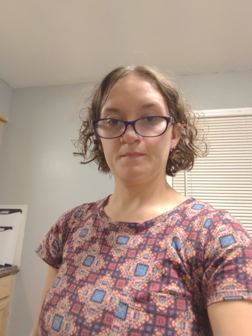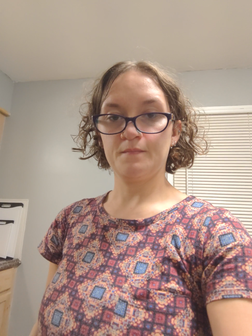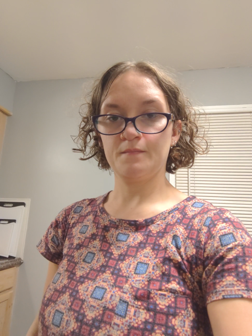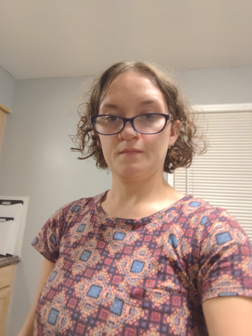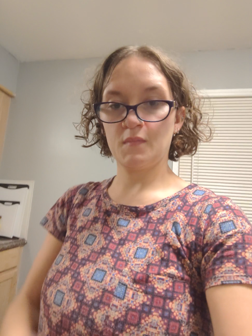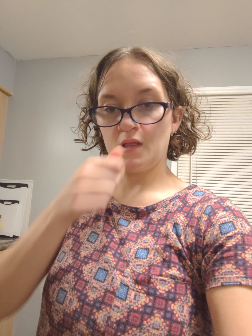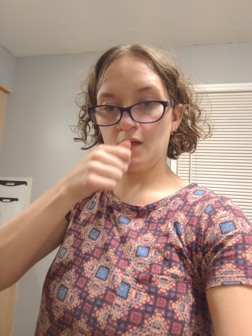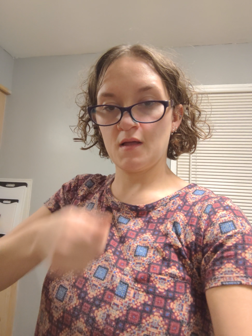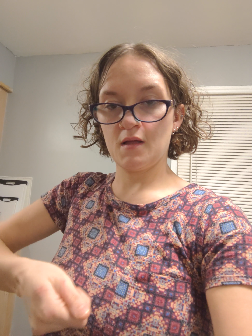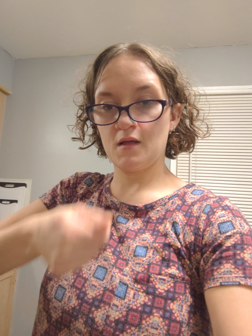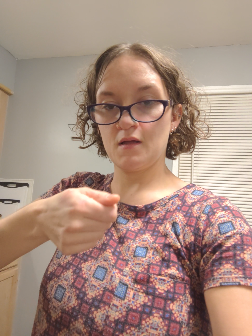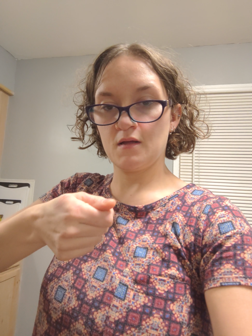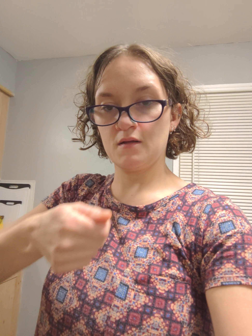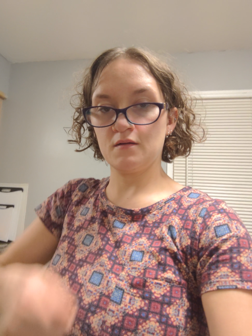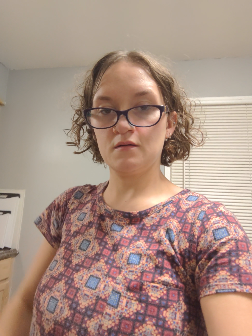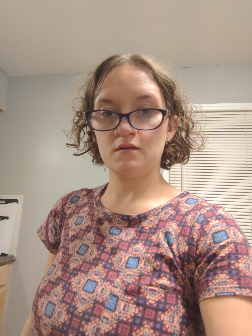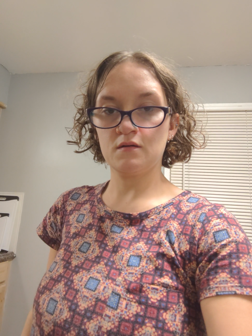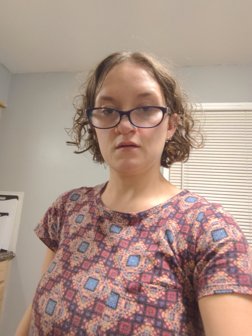hide